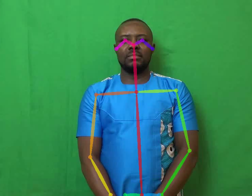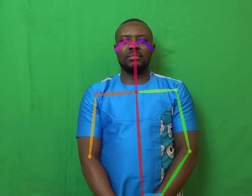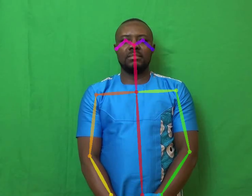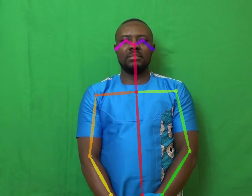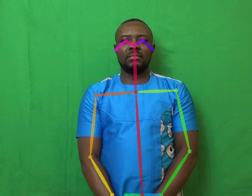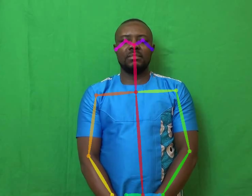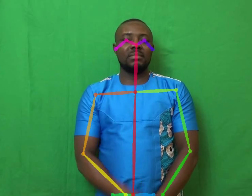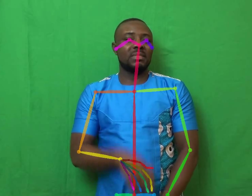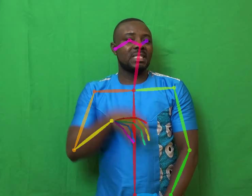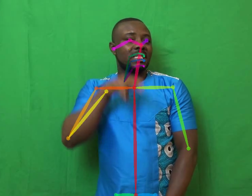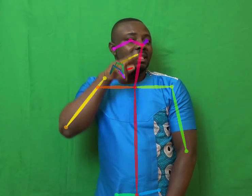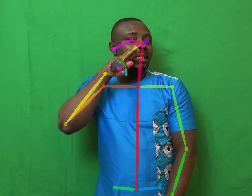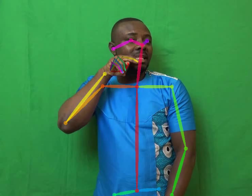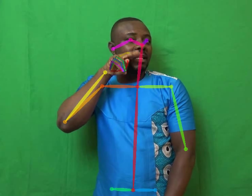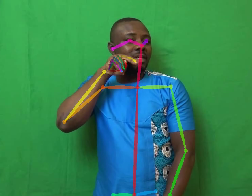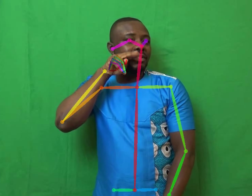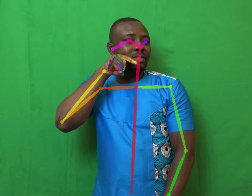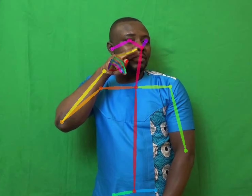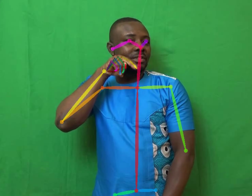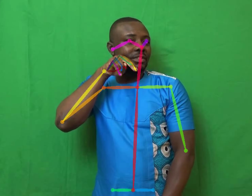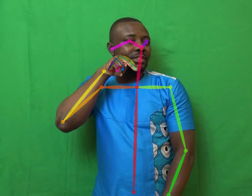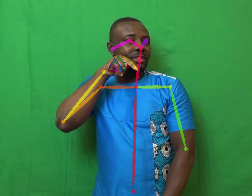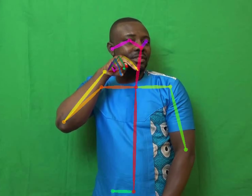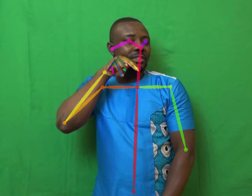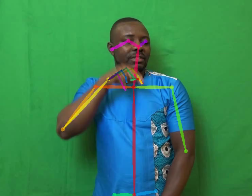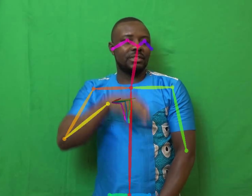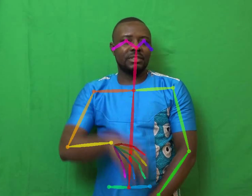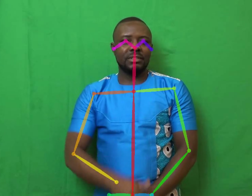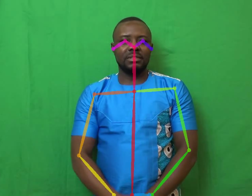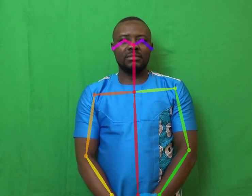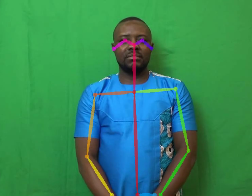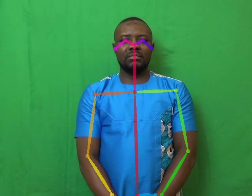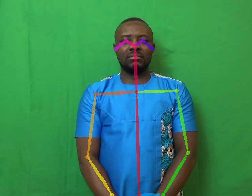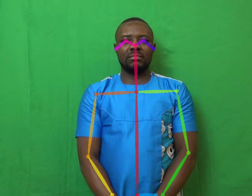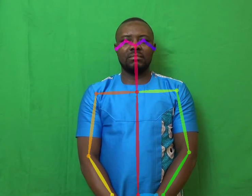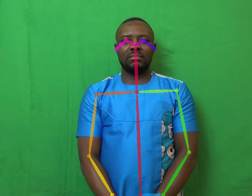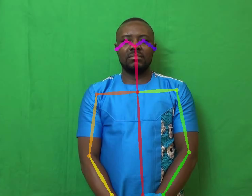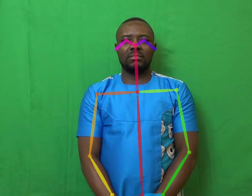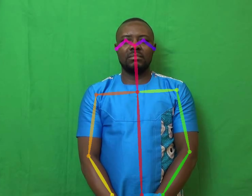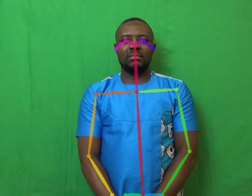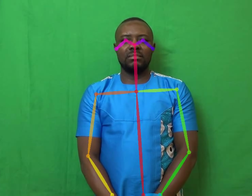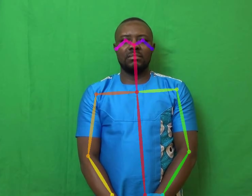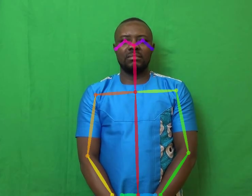Nigeria